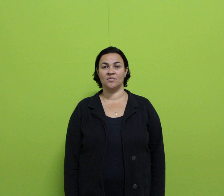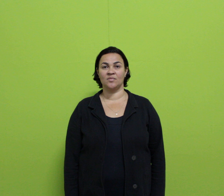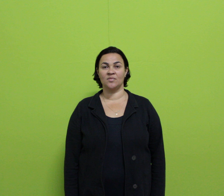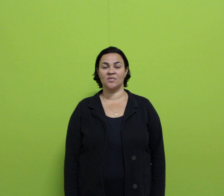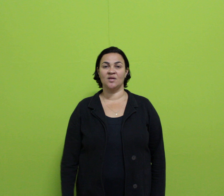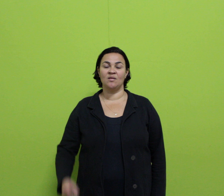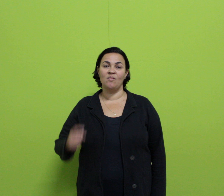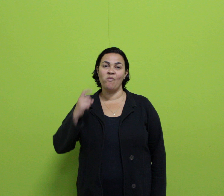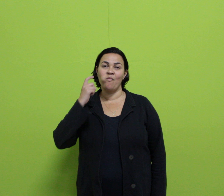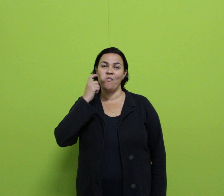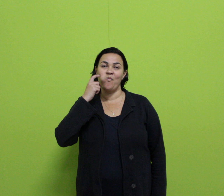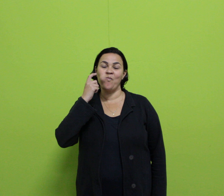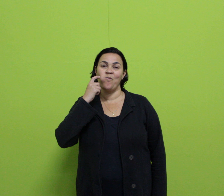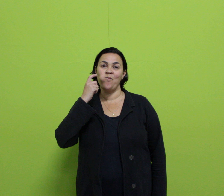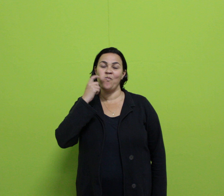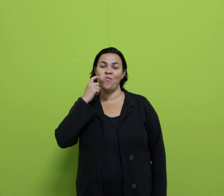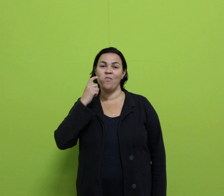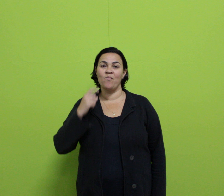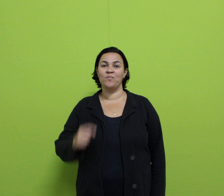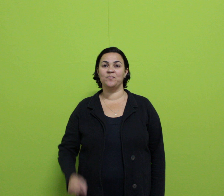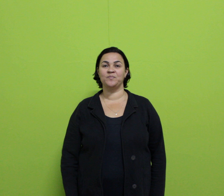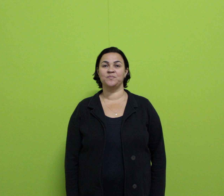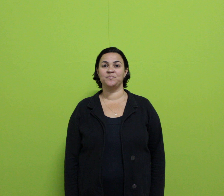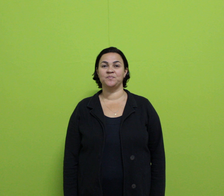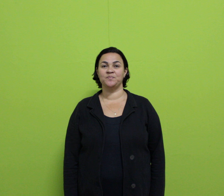bala